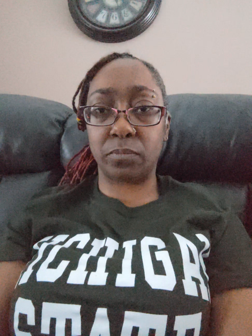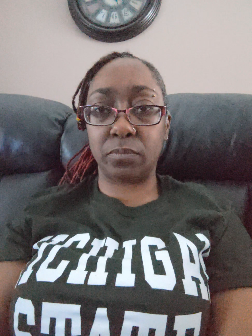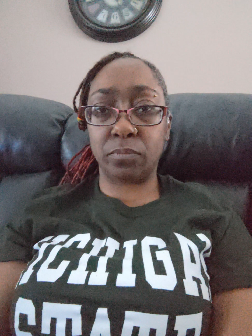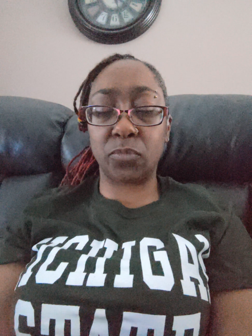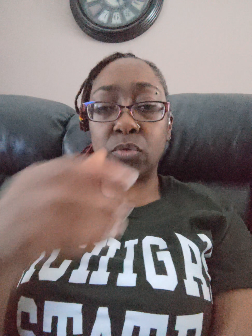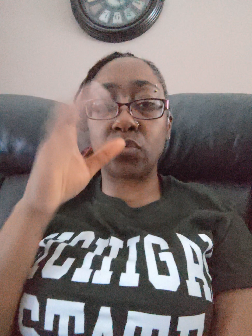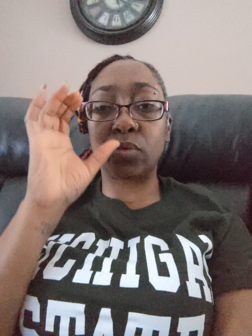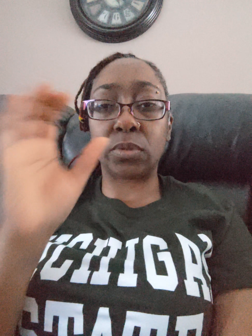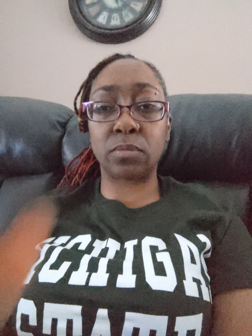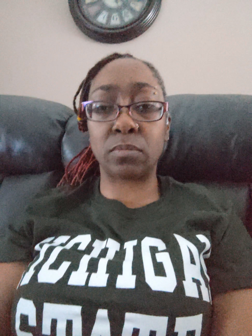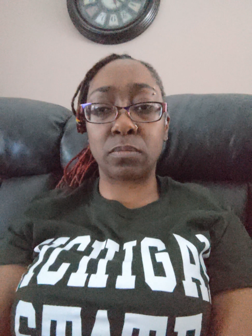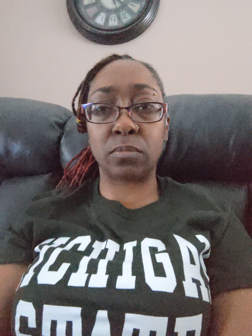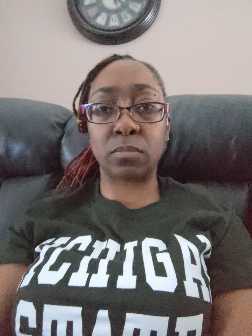drink